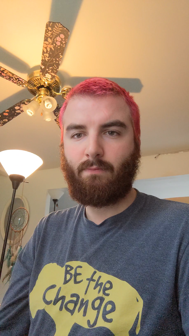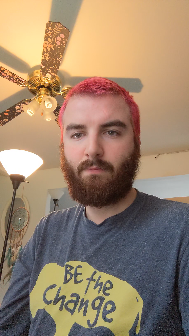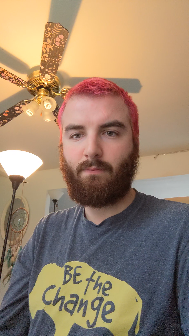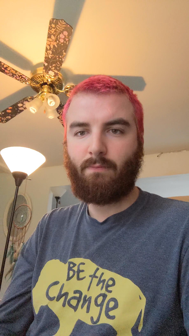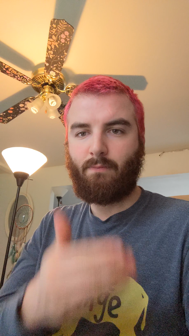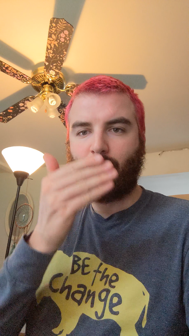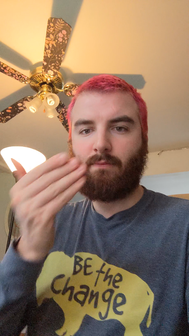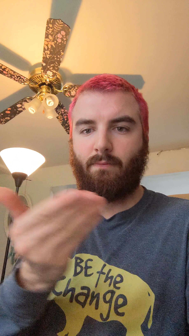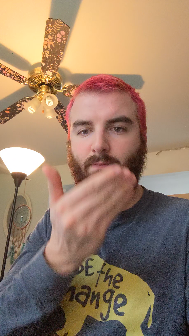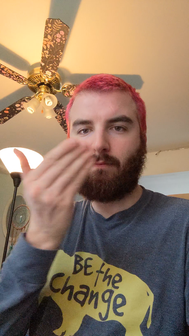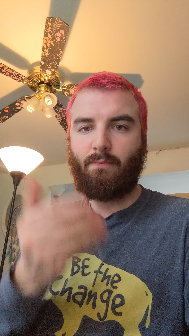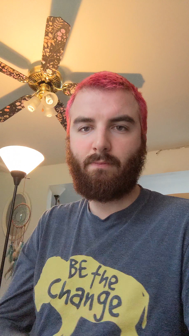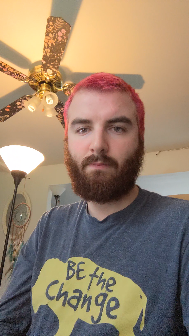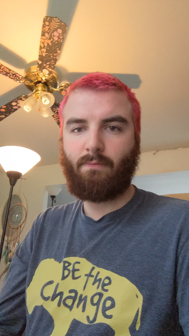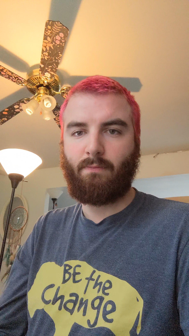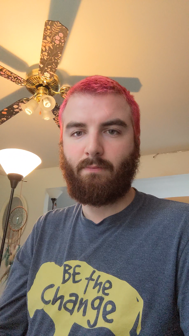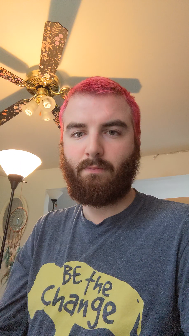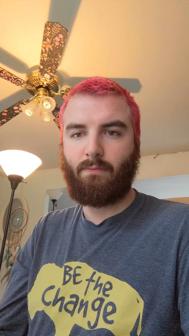new